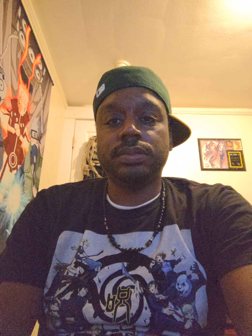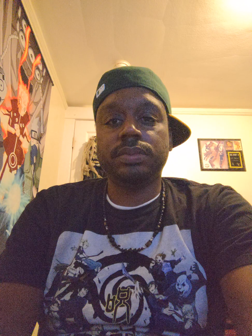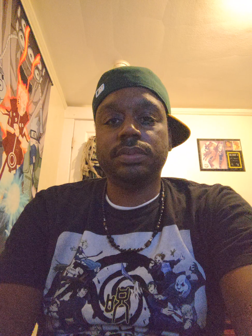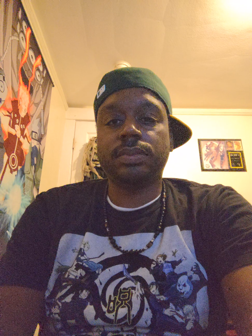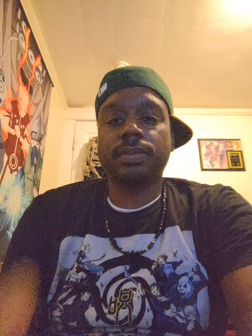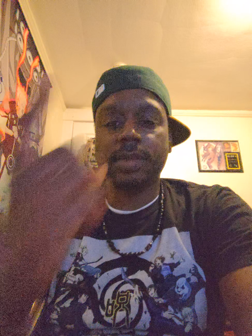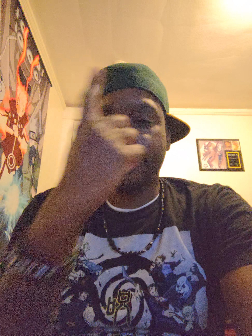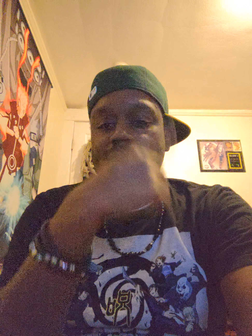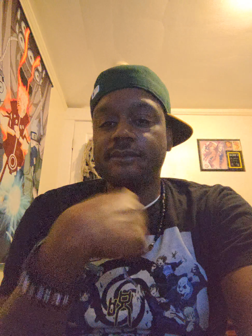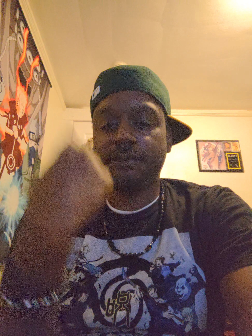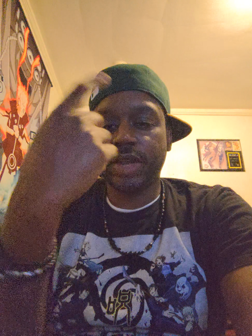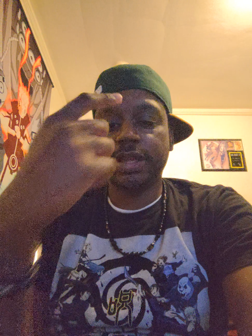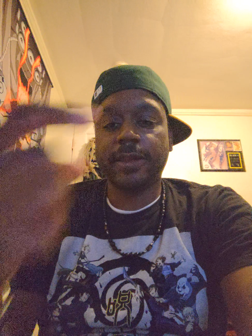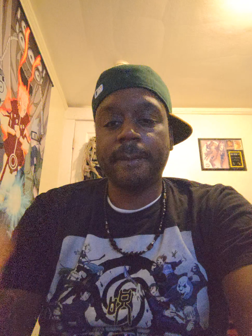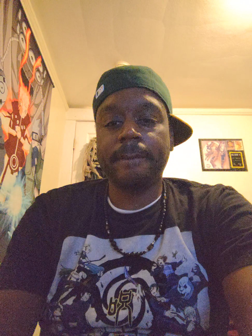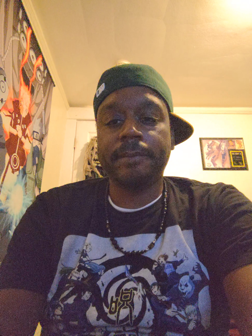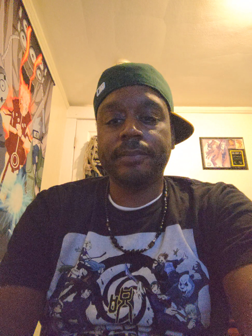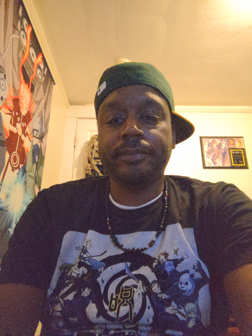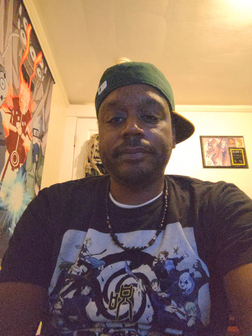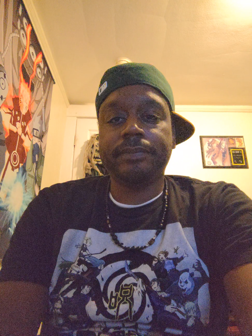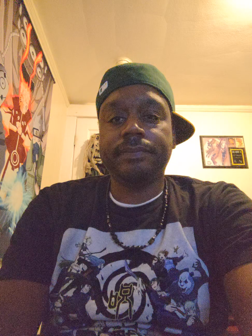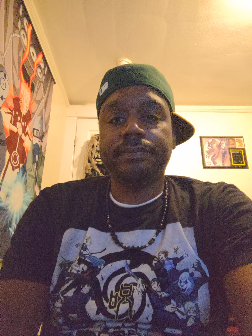face